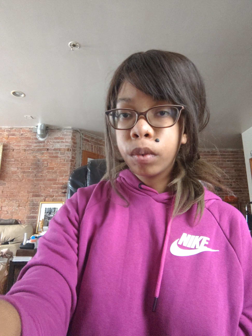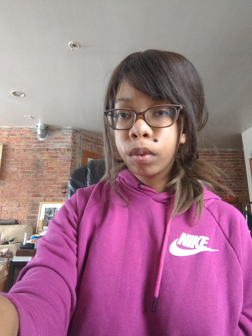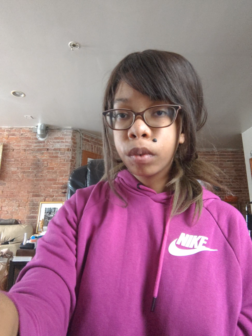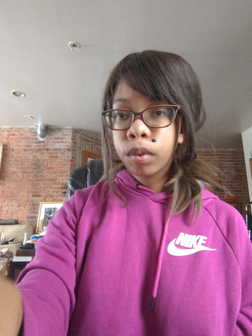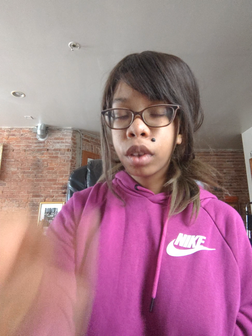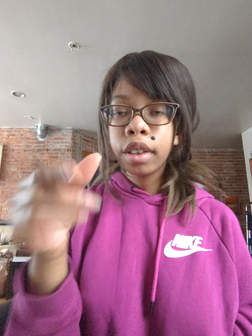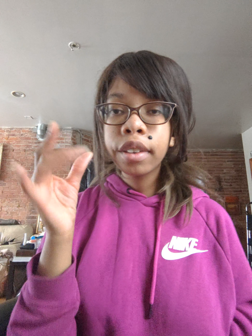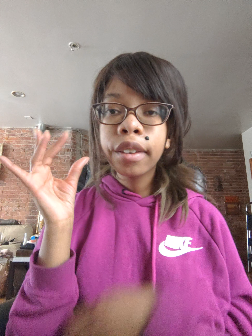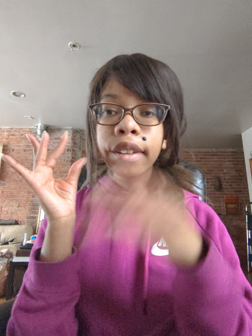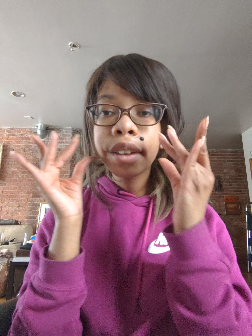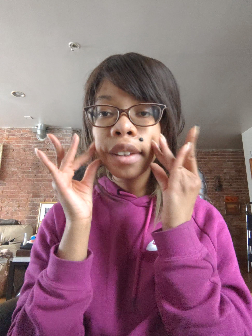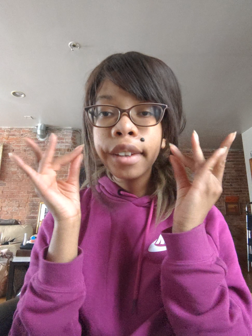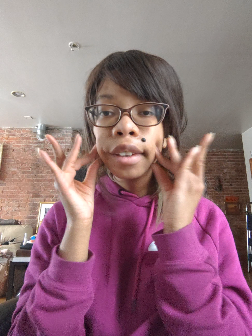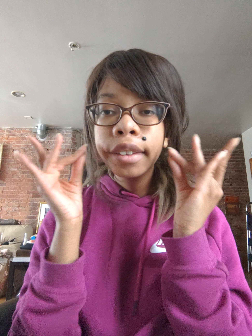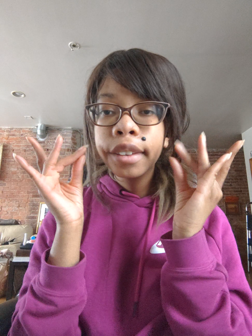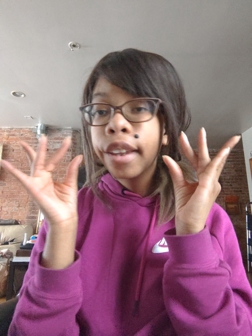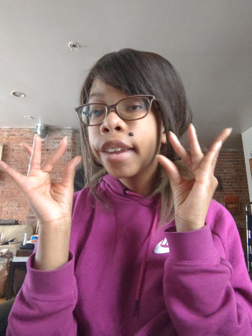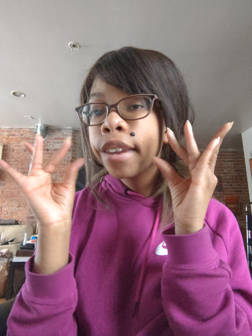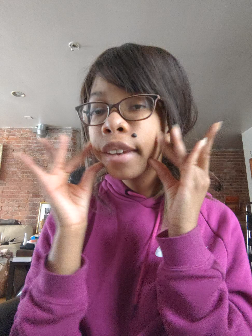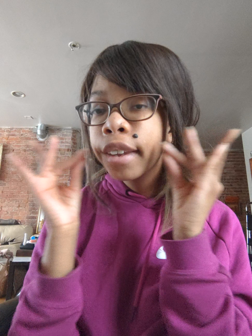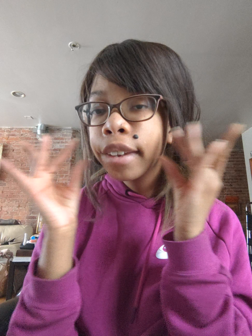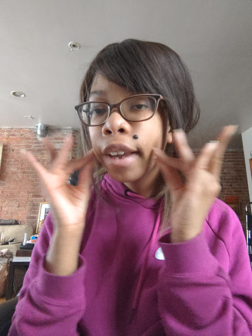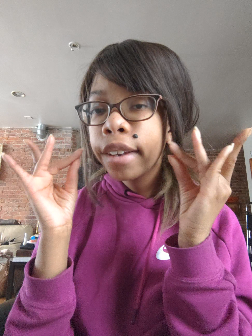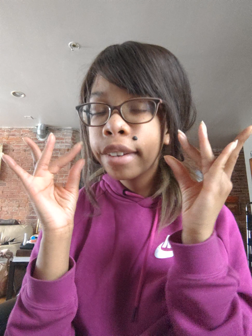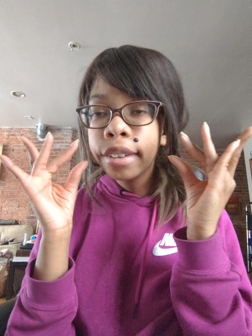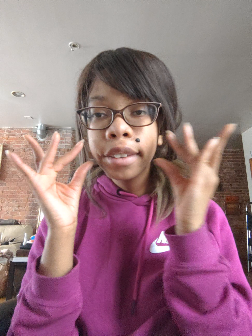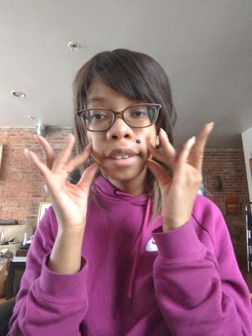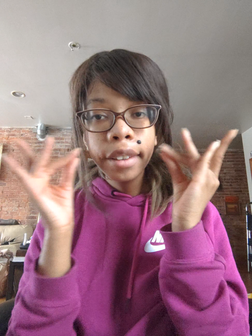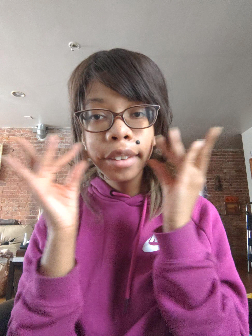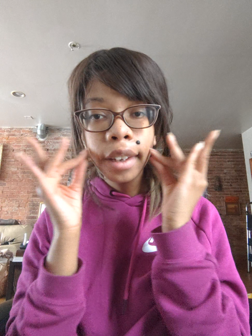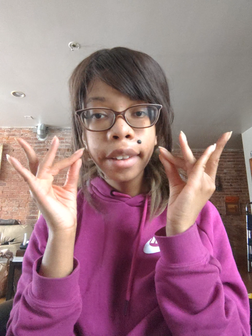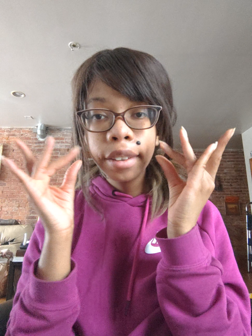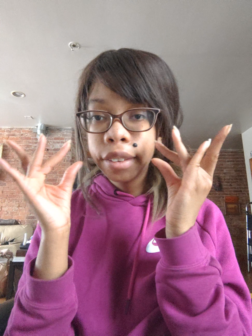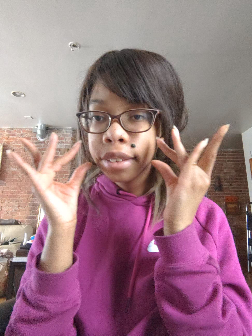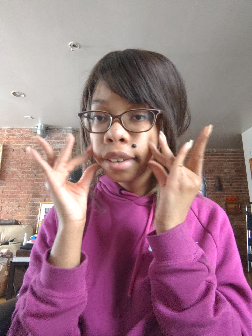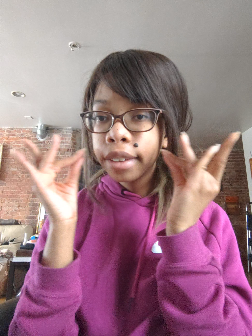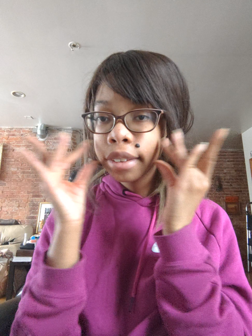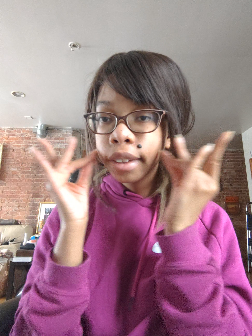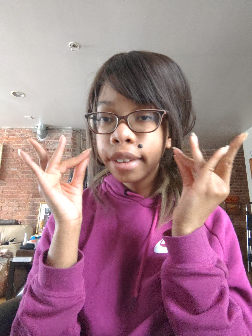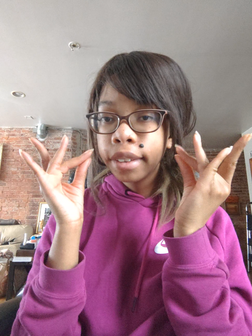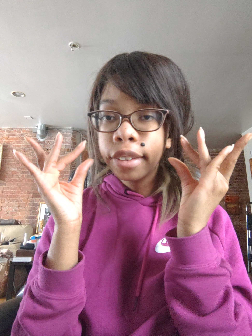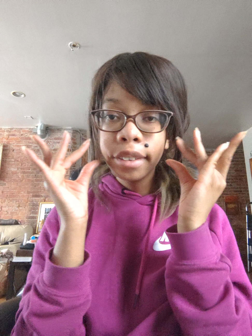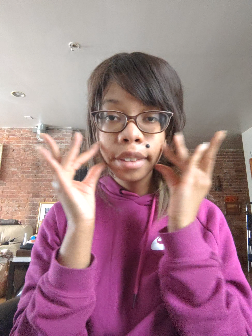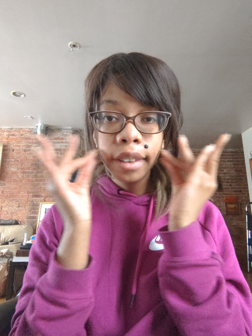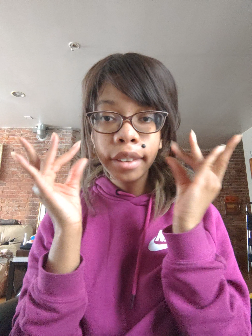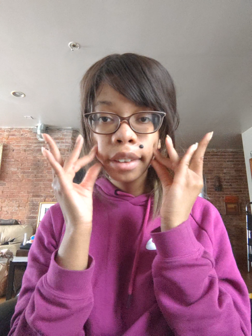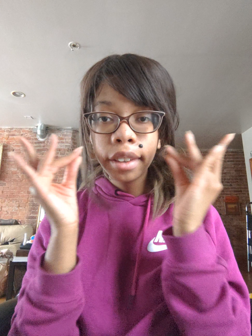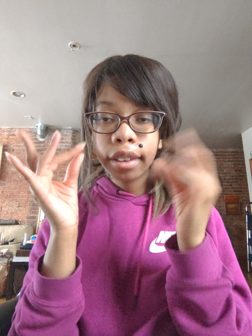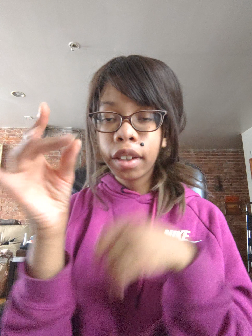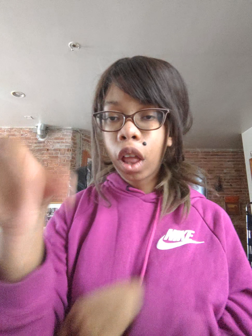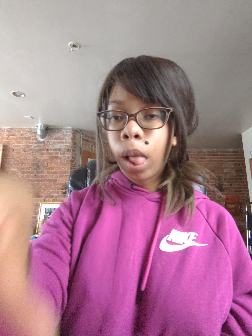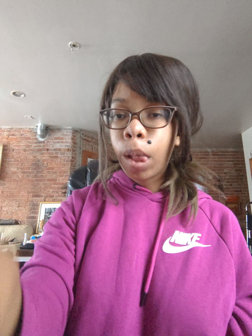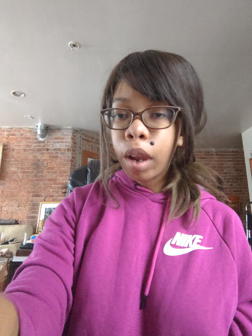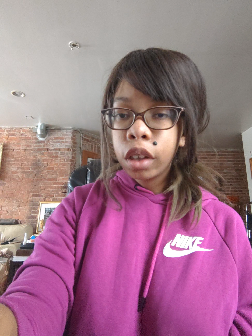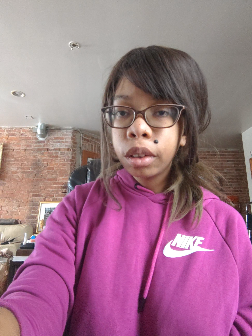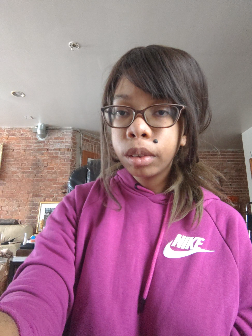kitty